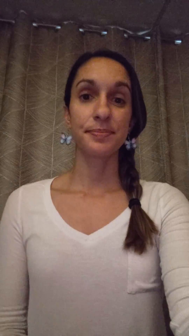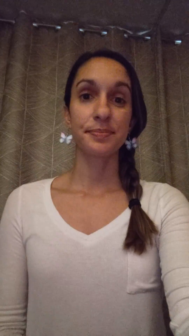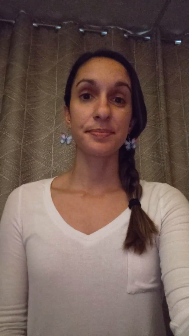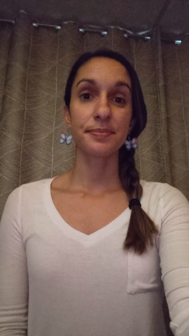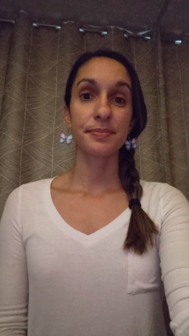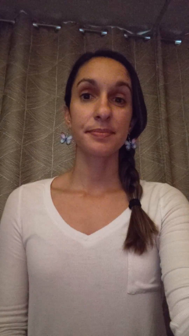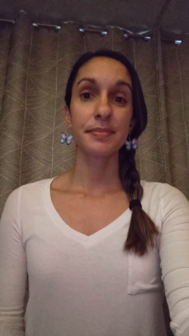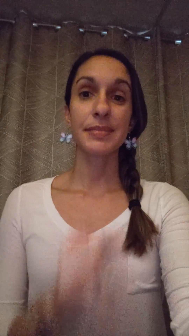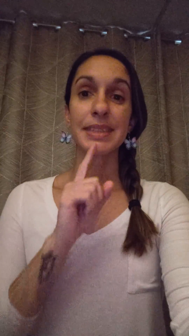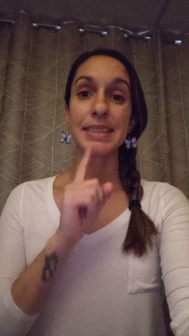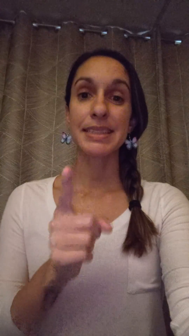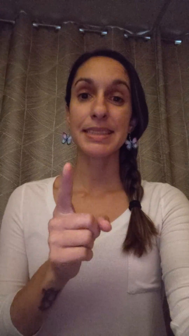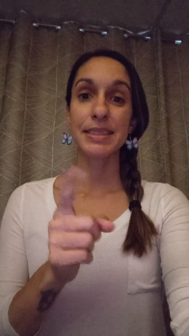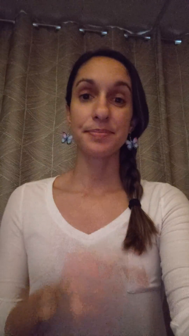is